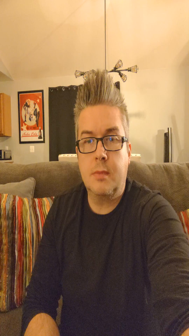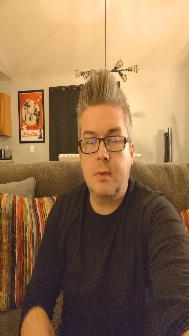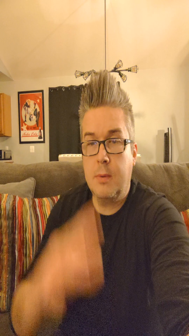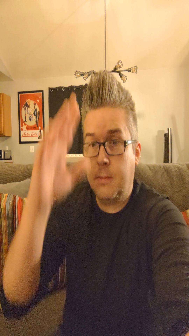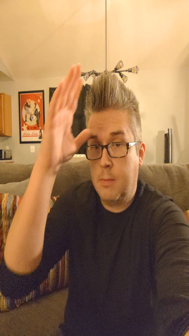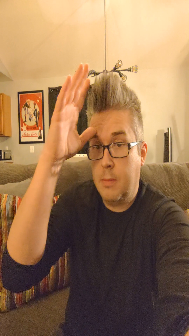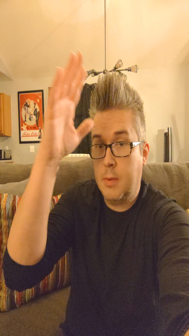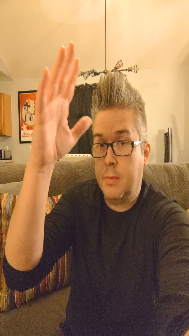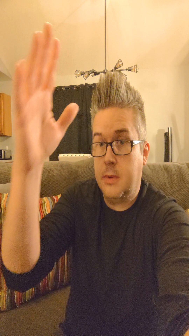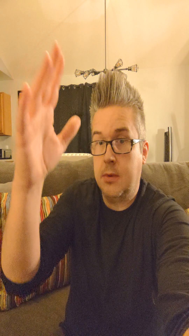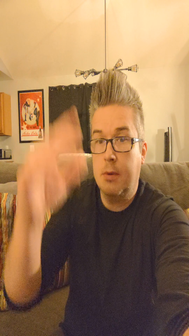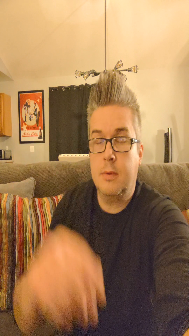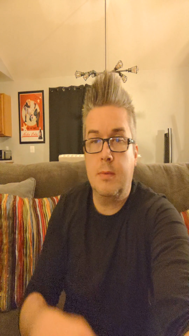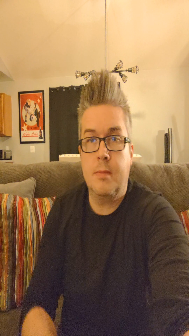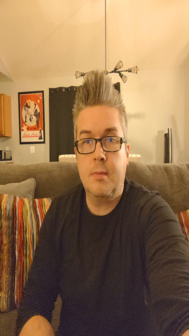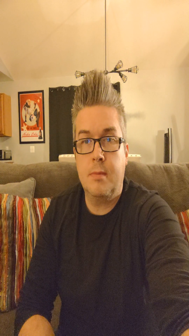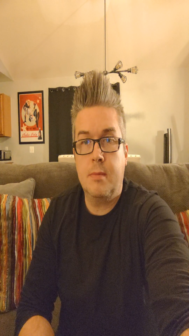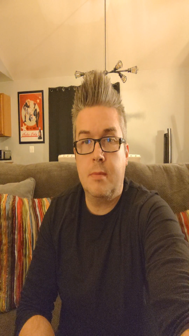grandpa